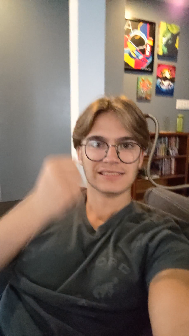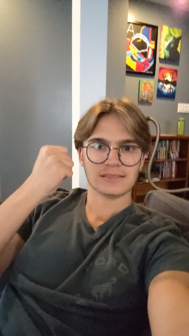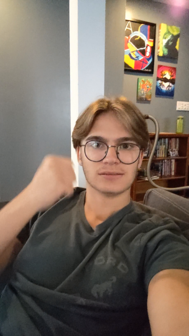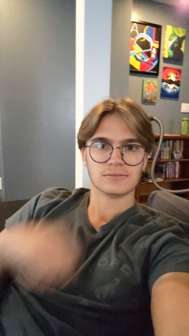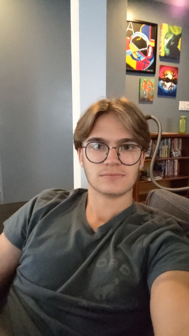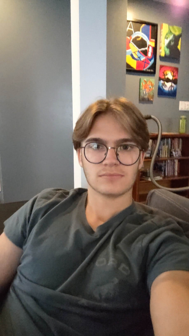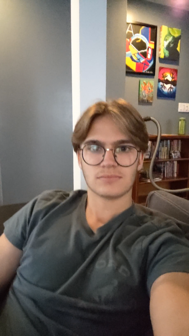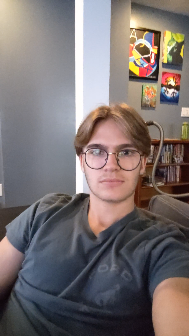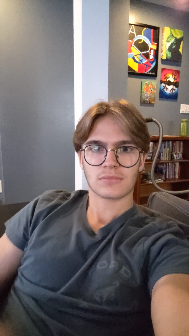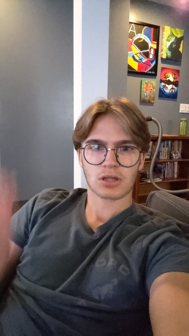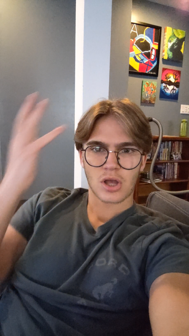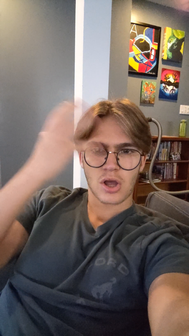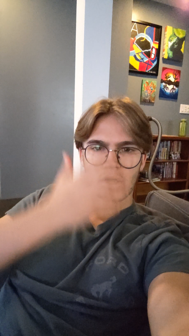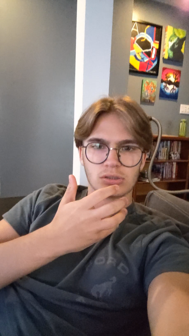dark